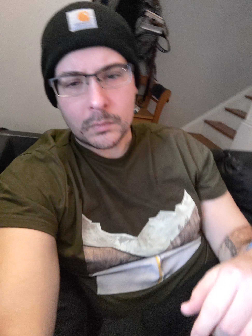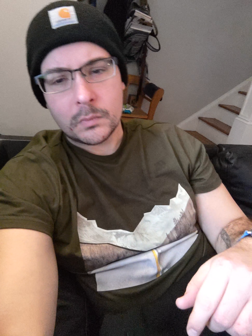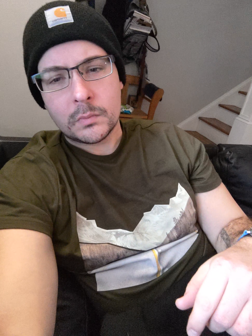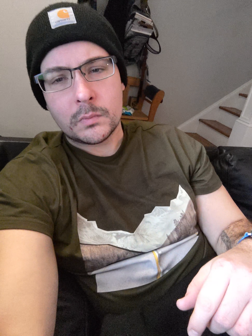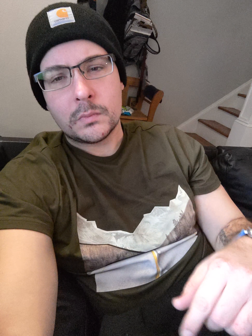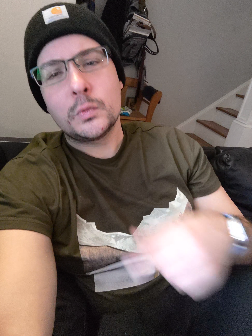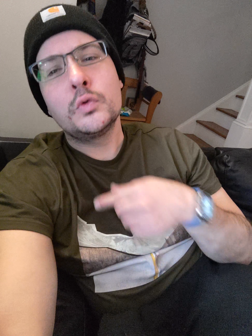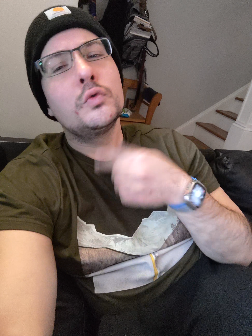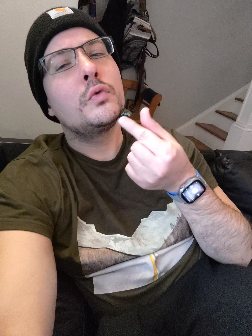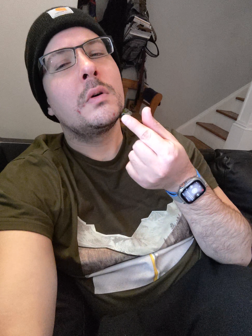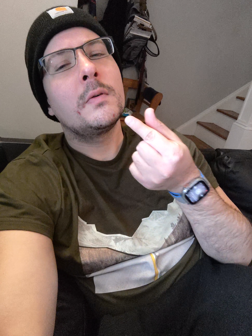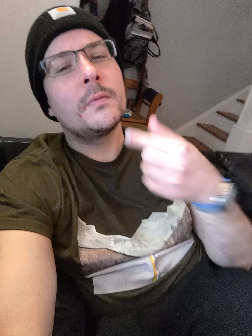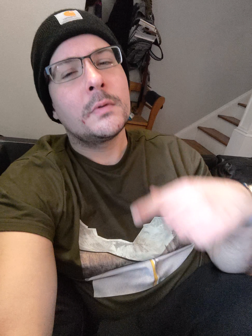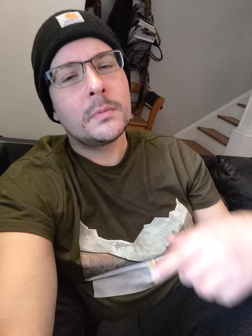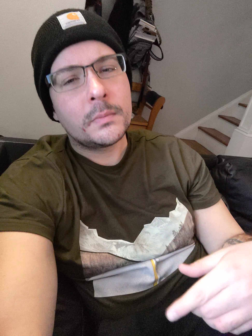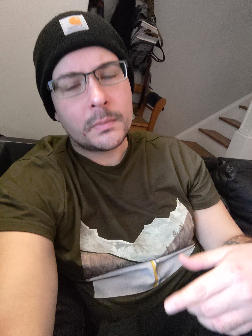giraffe